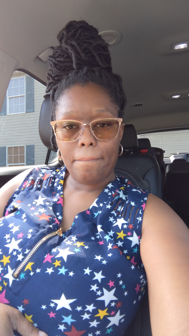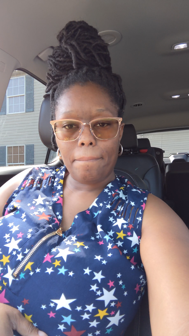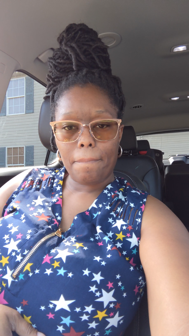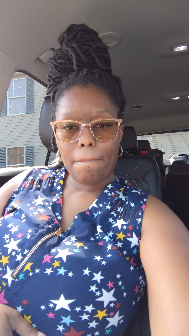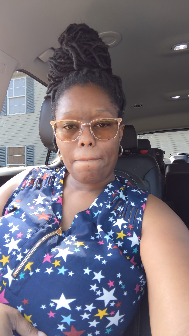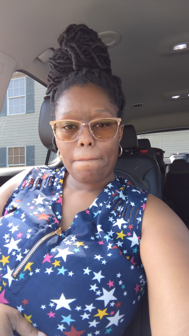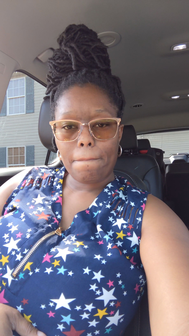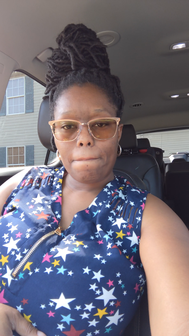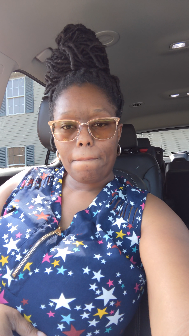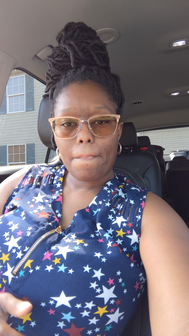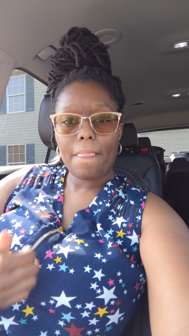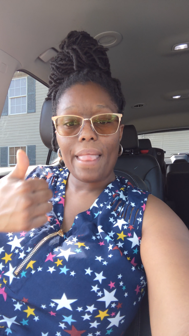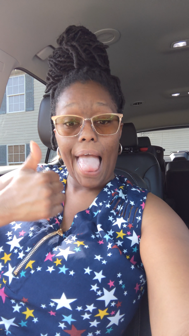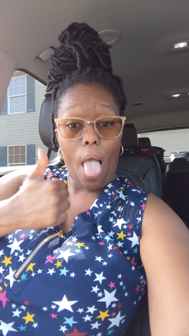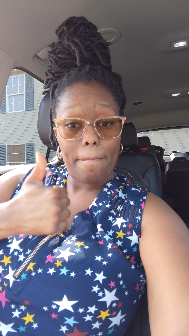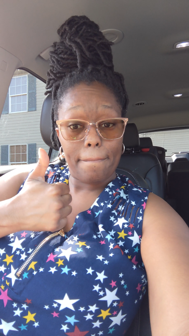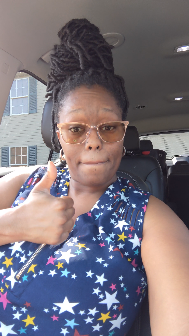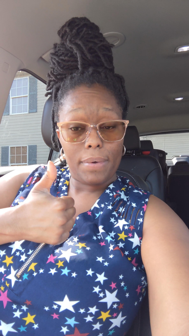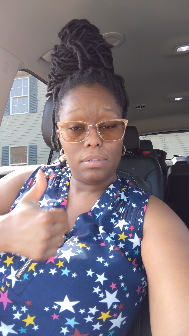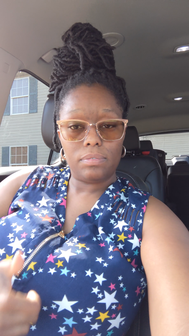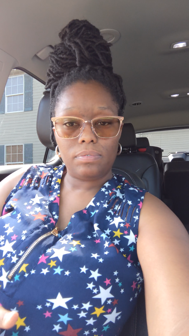help